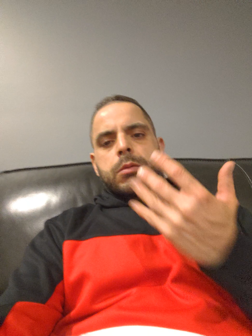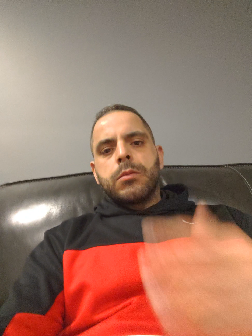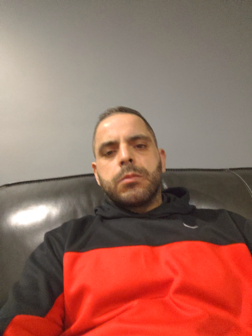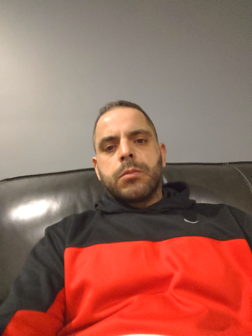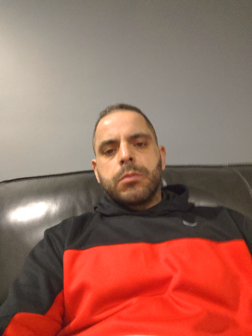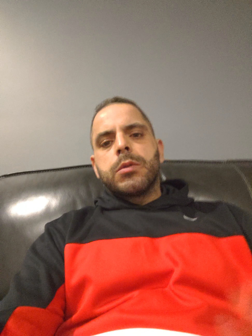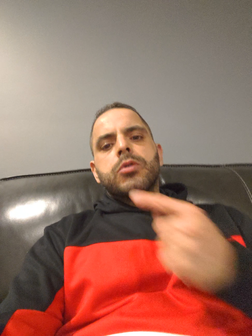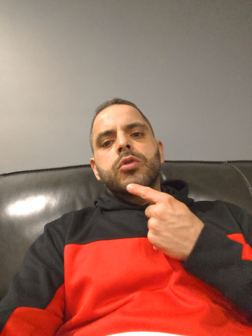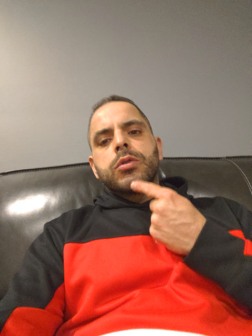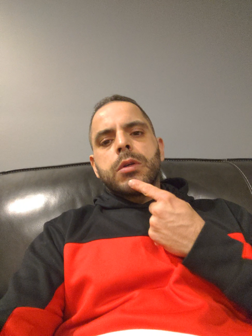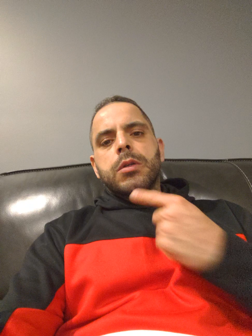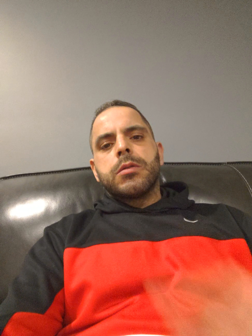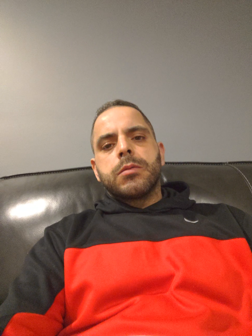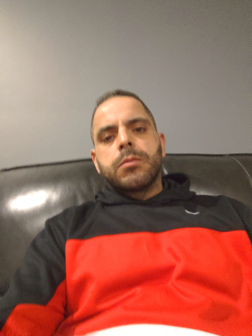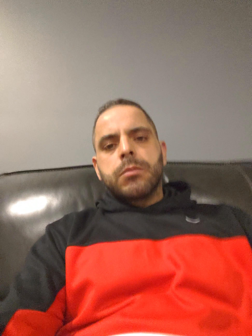chin